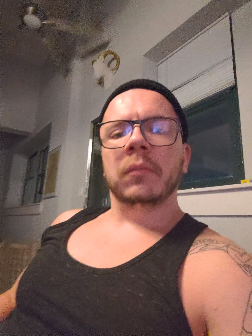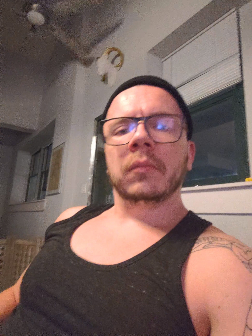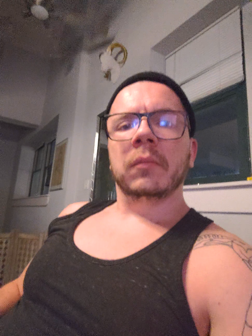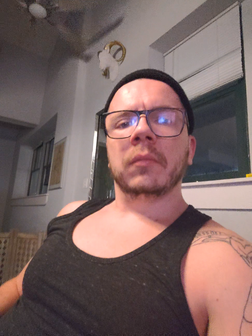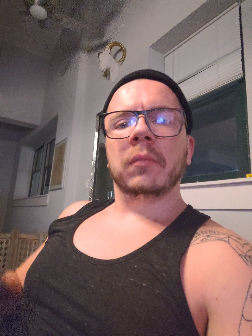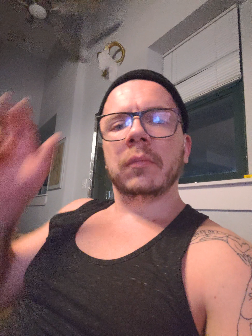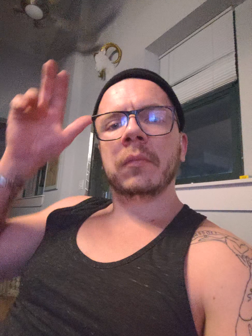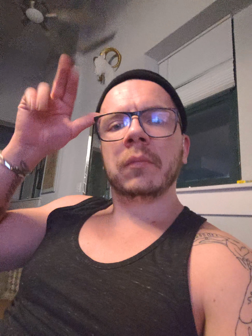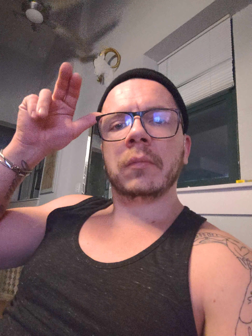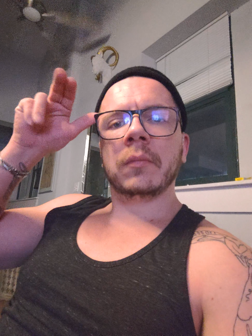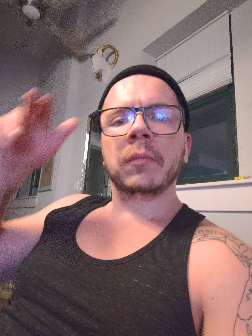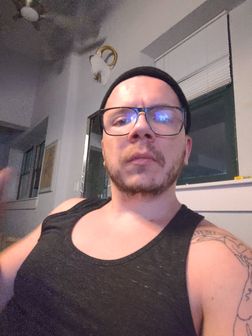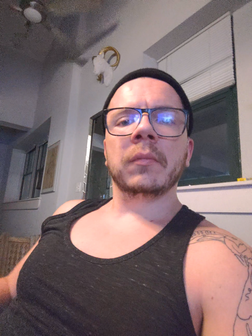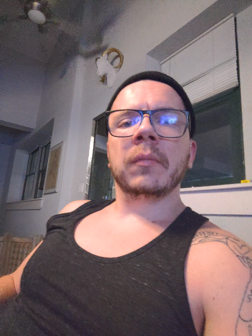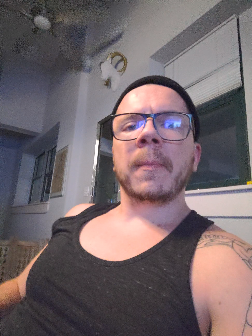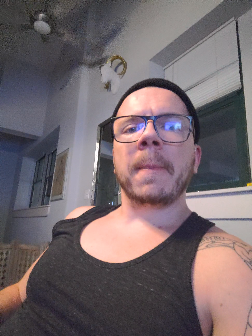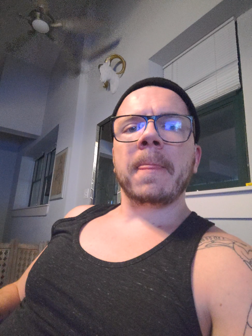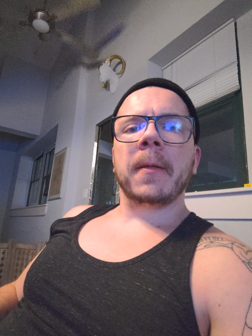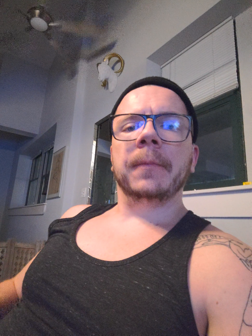horse